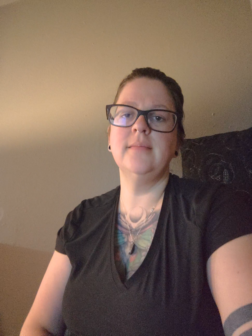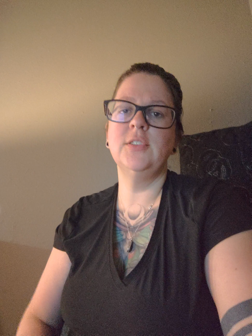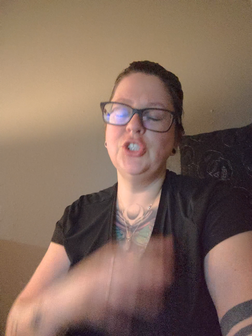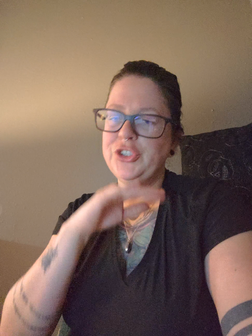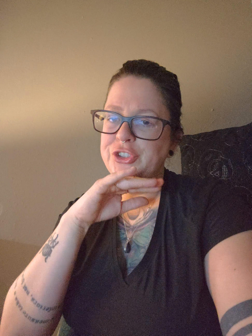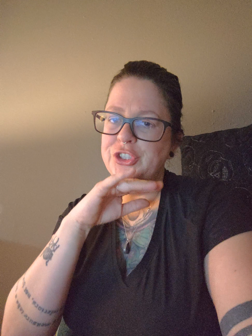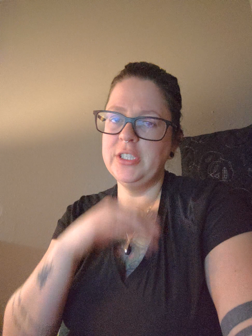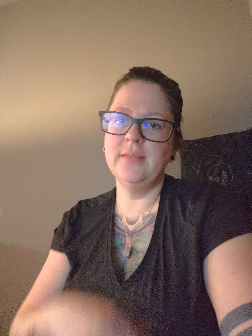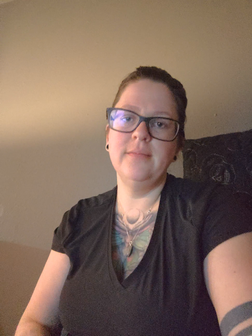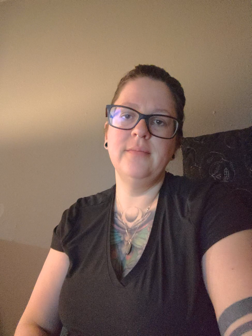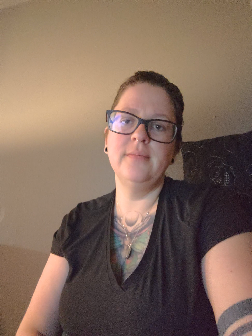dirty